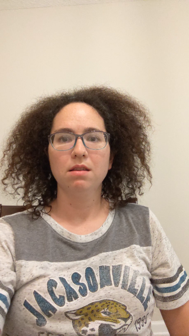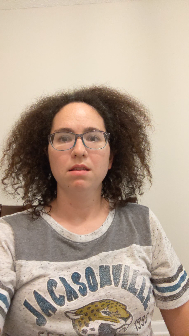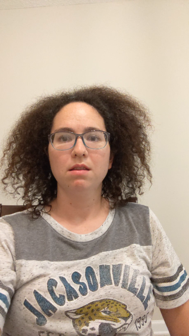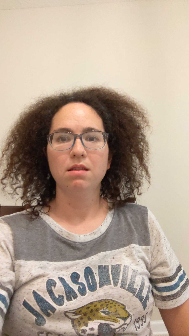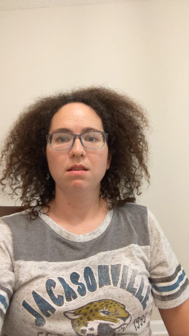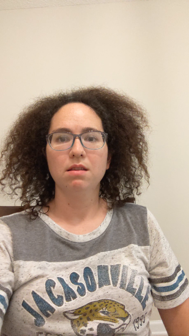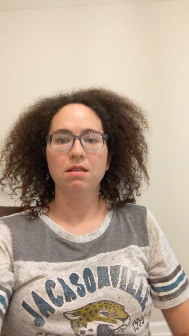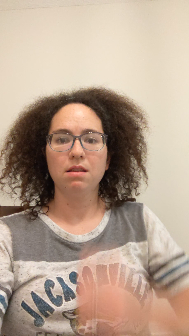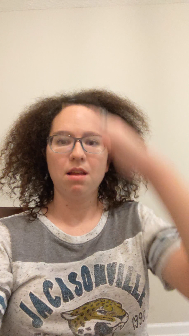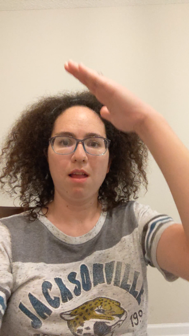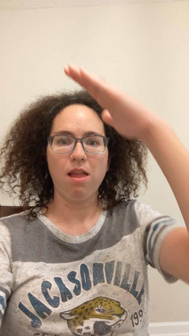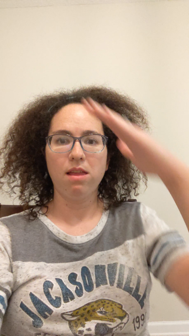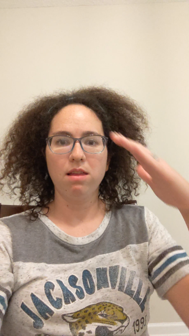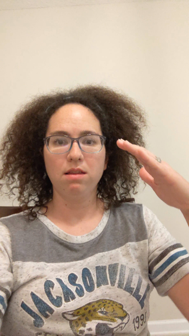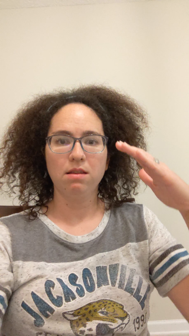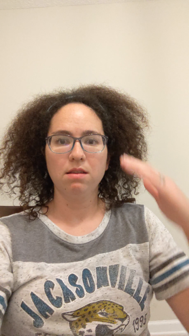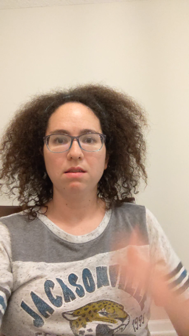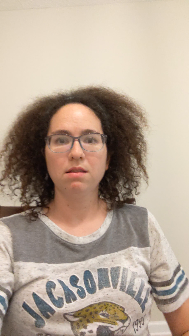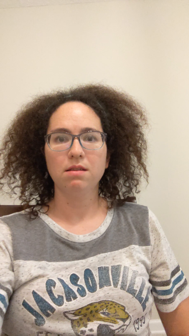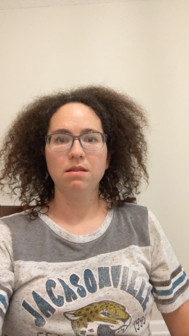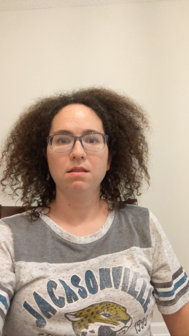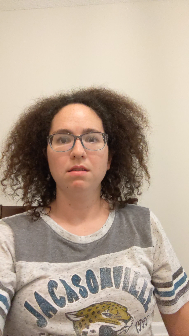roof